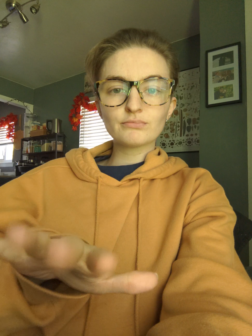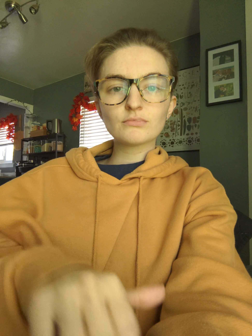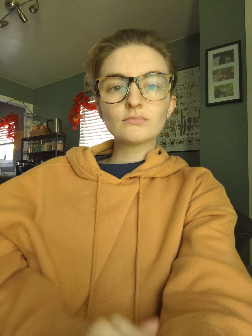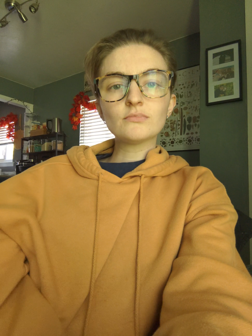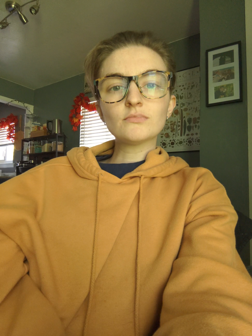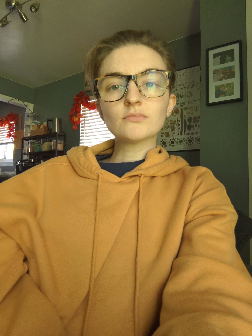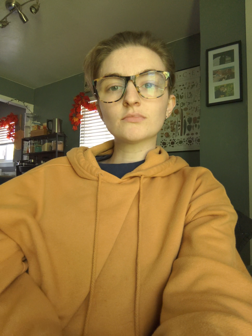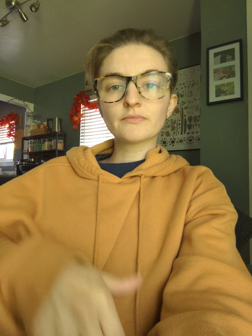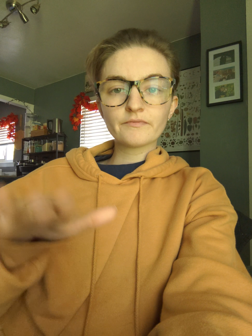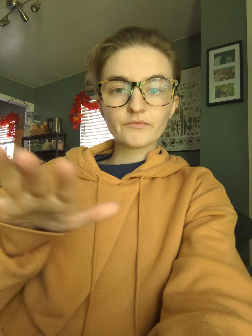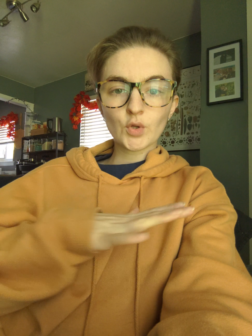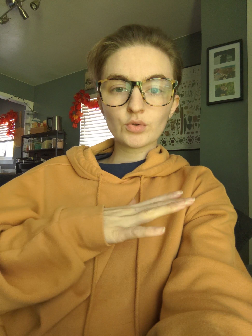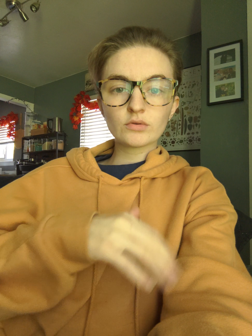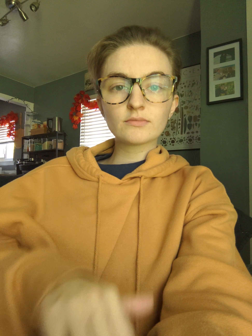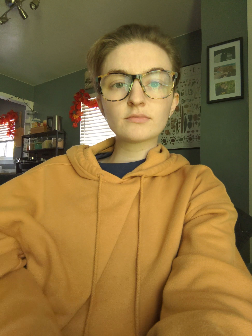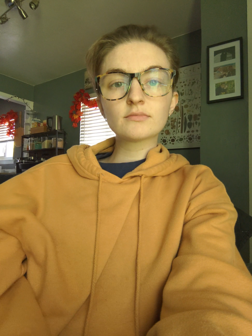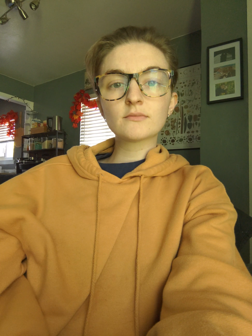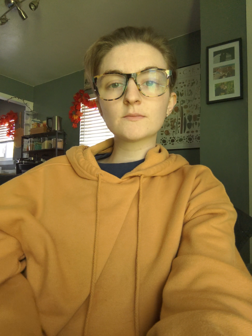full